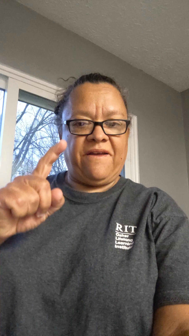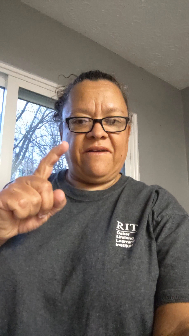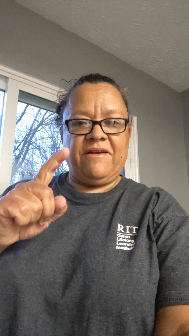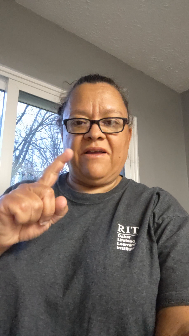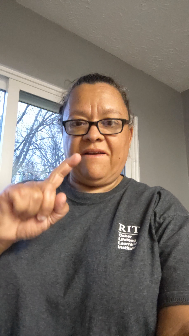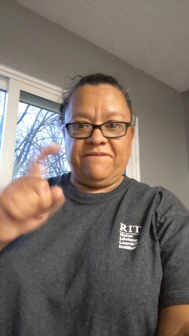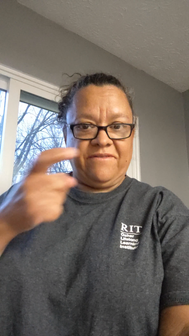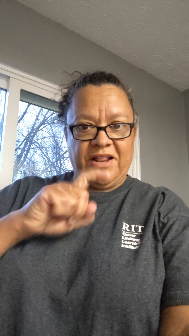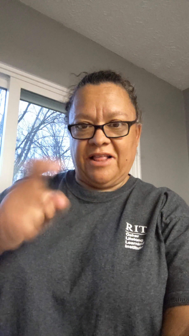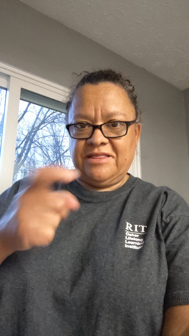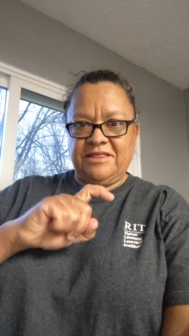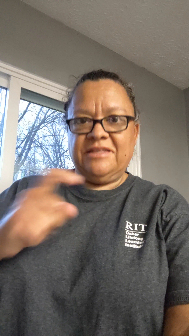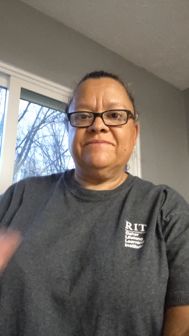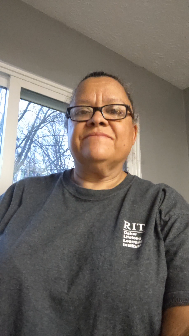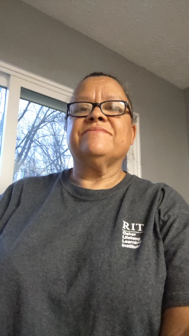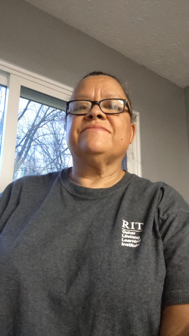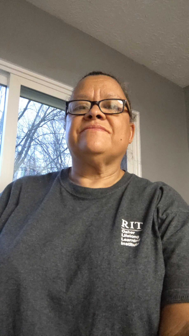friend